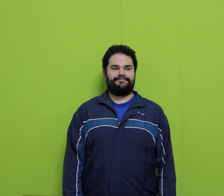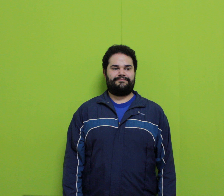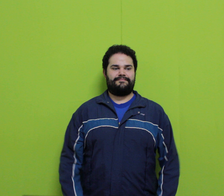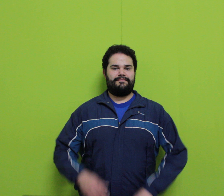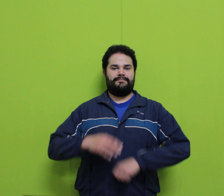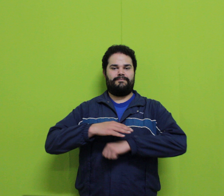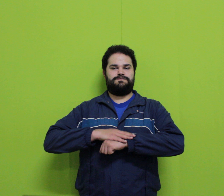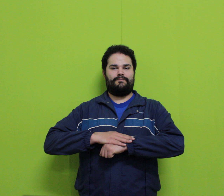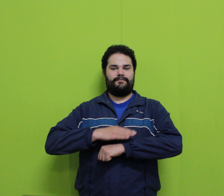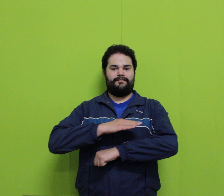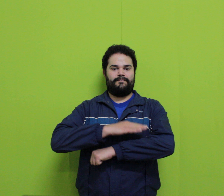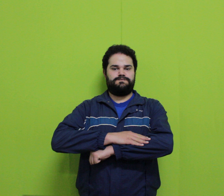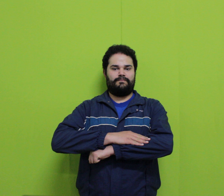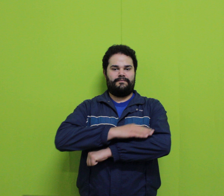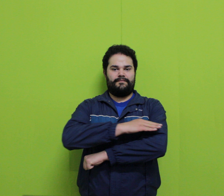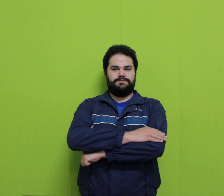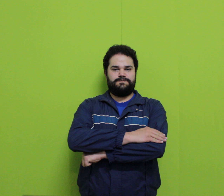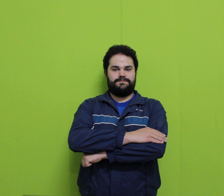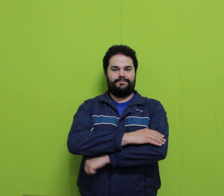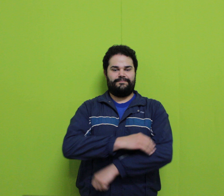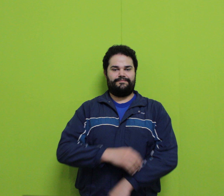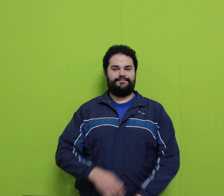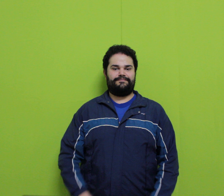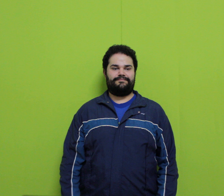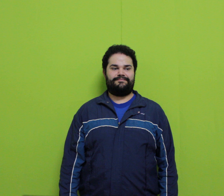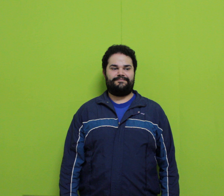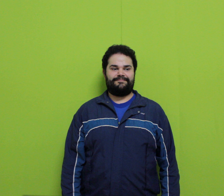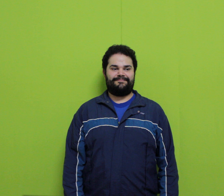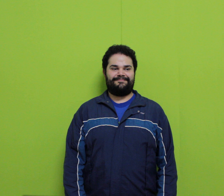sapo